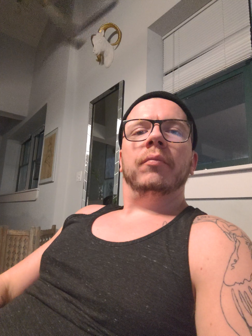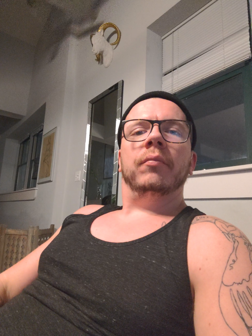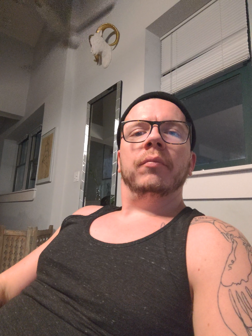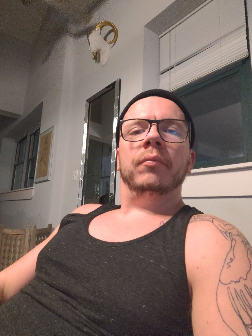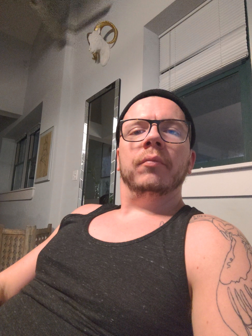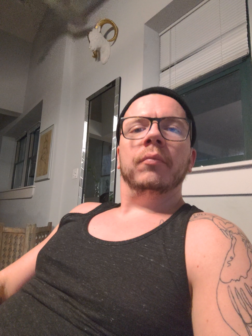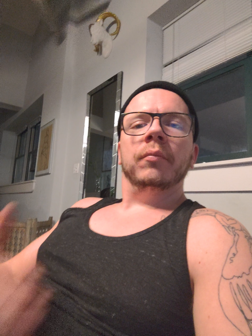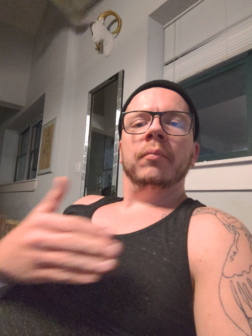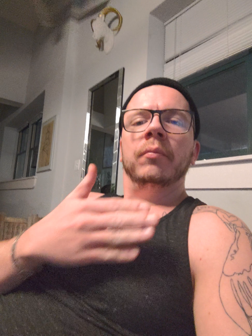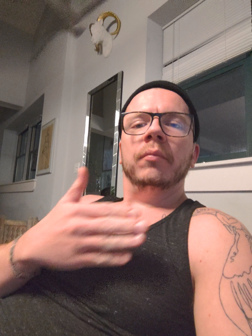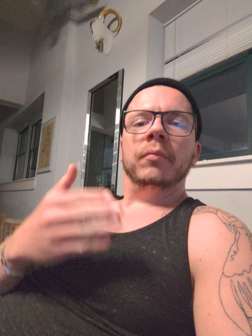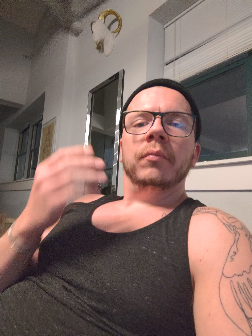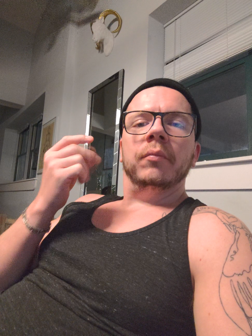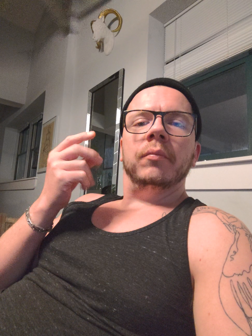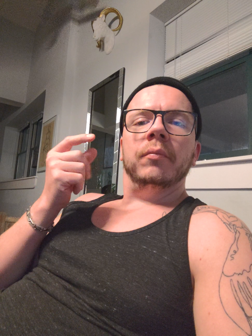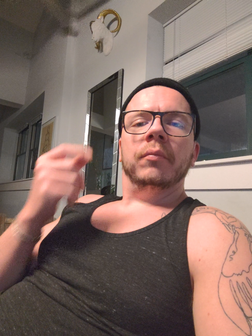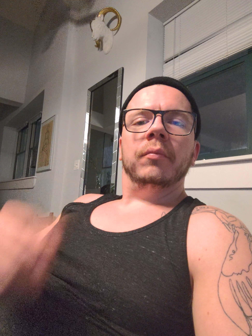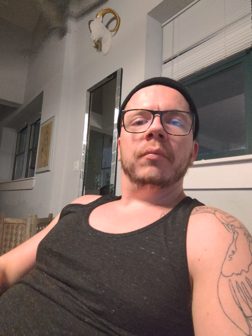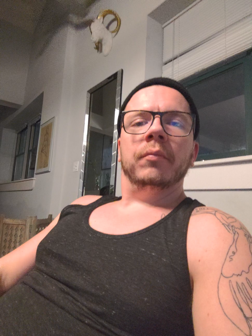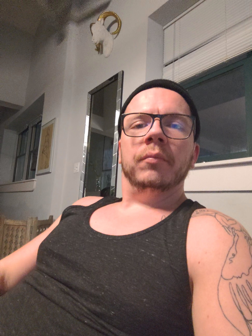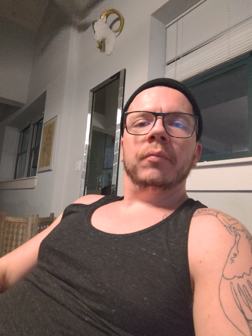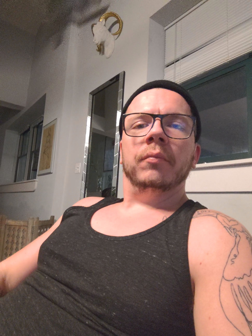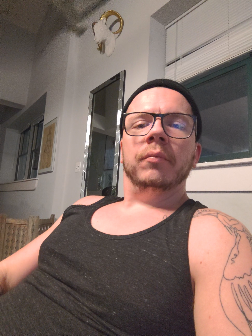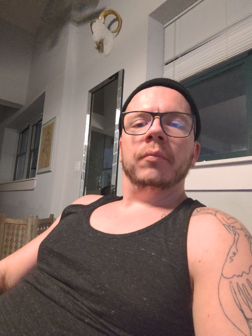puppy